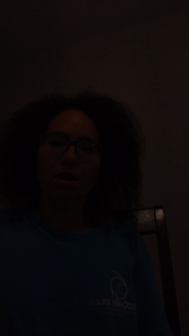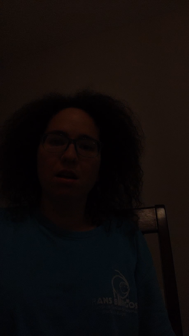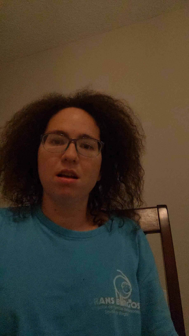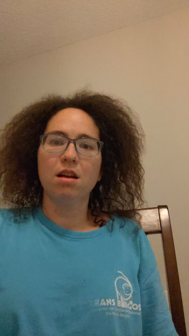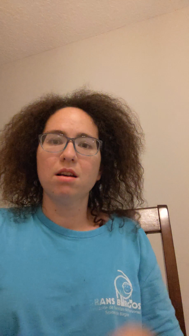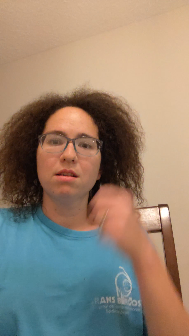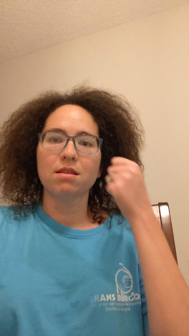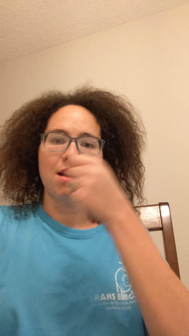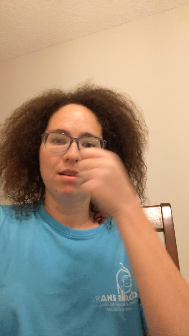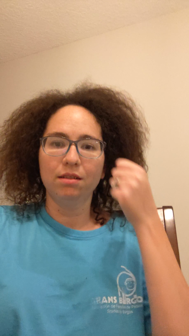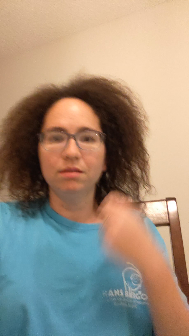hit